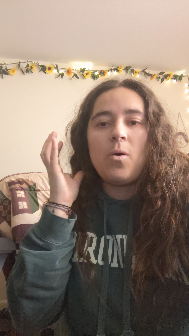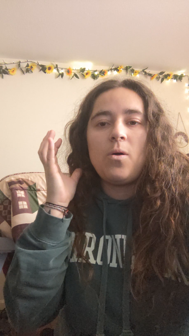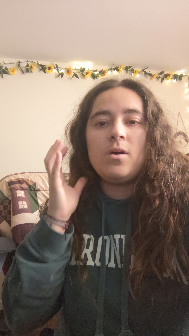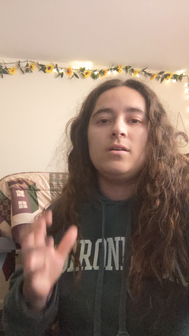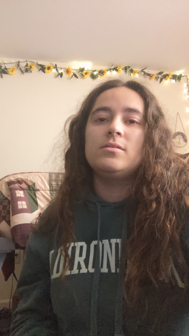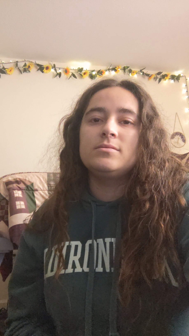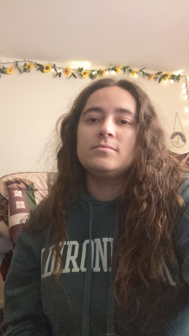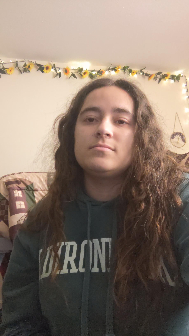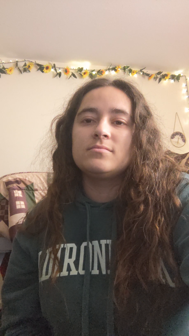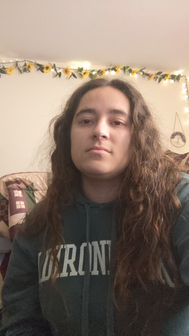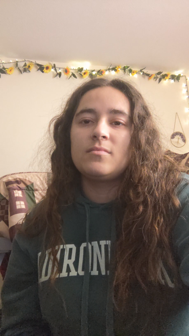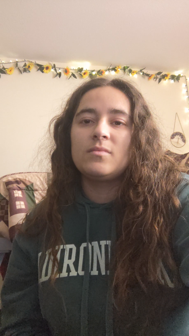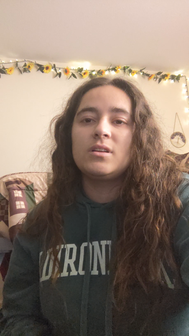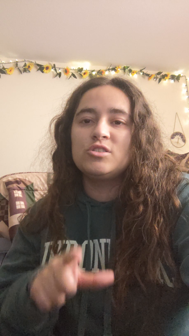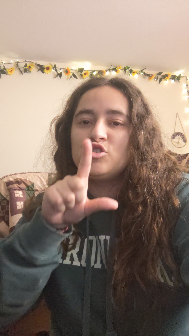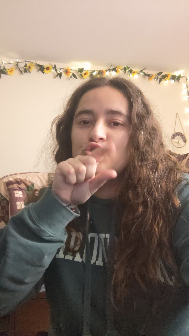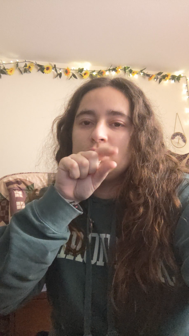chicken